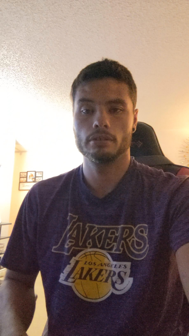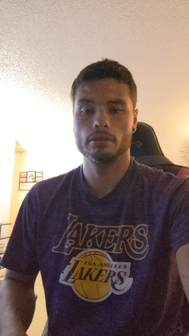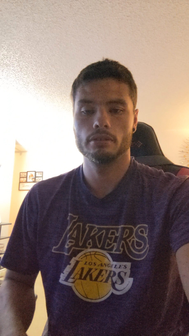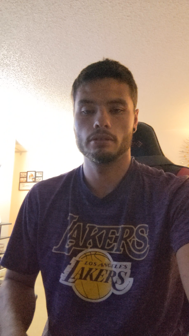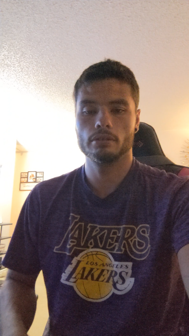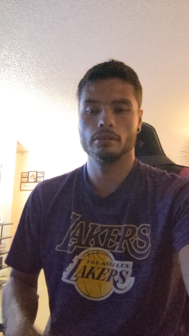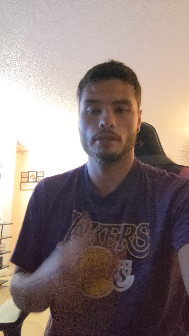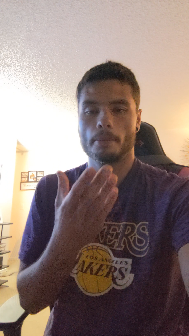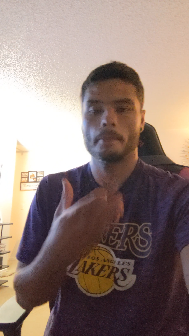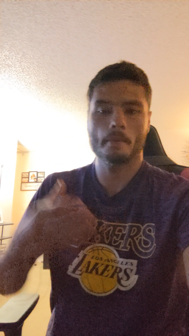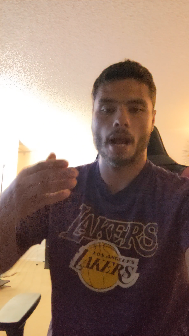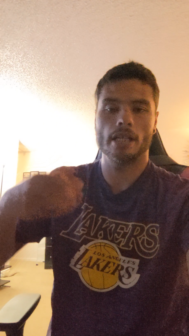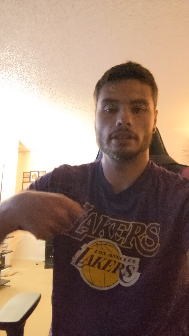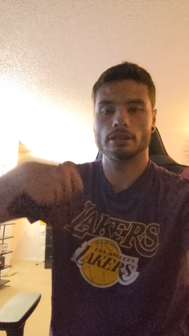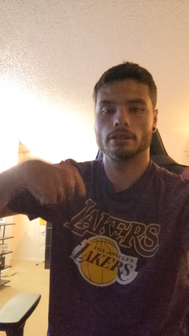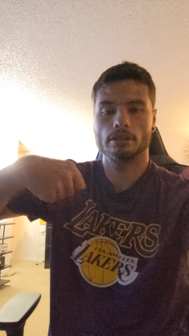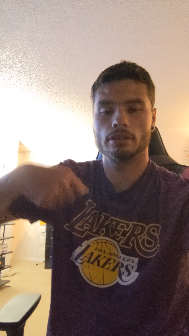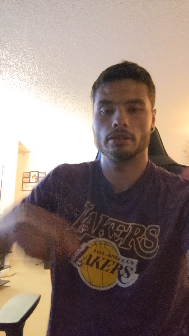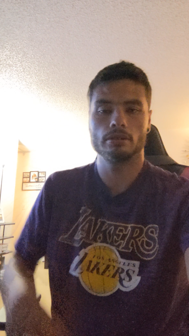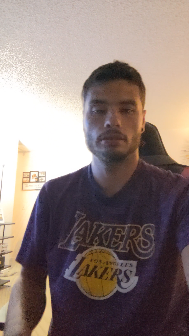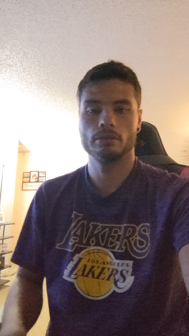basket